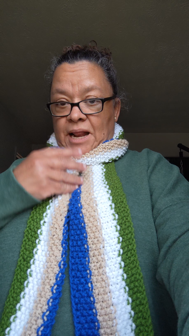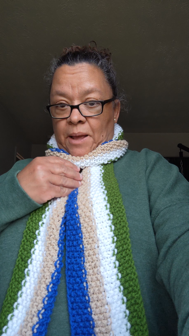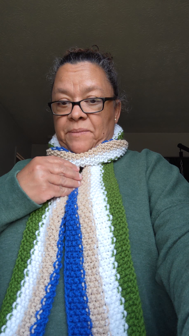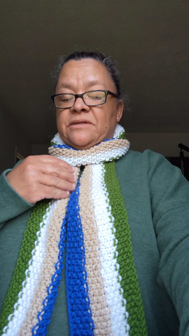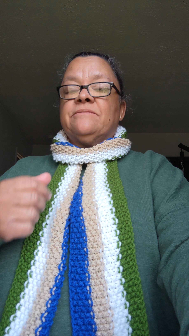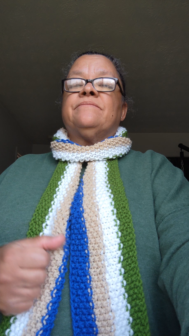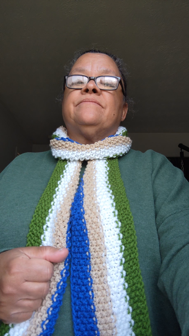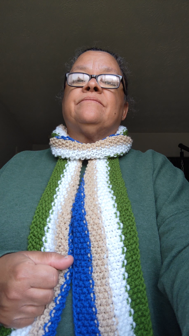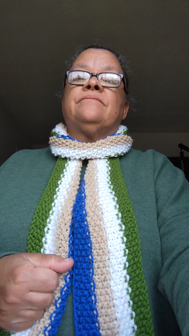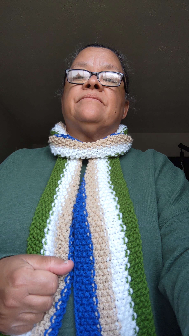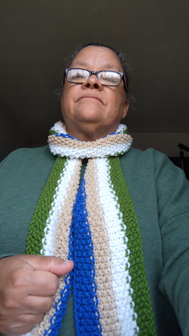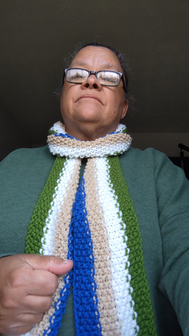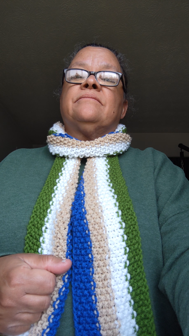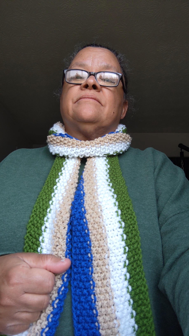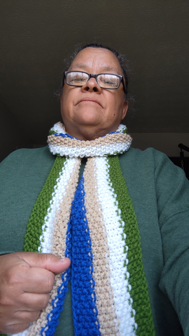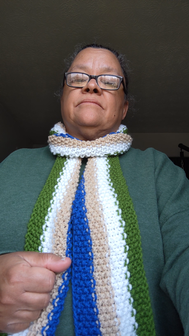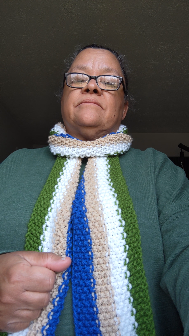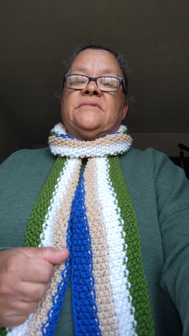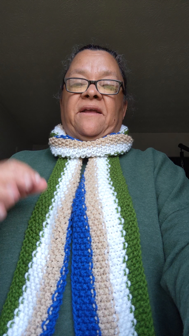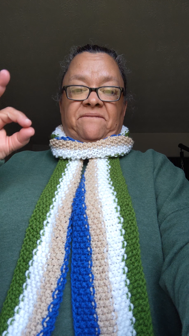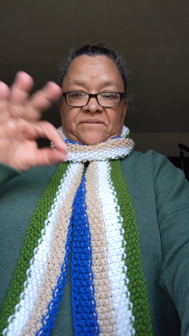fit